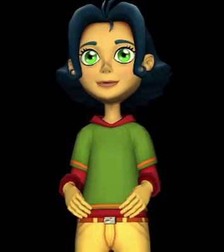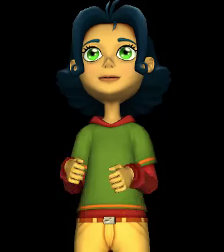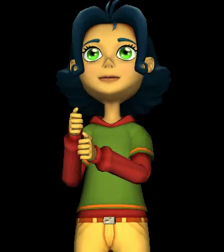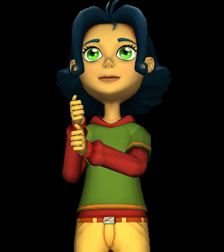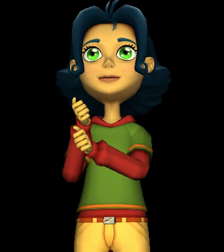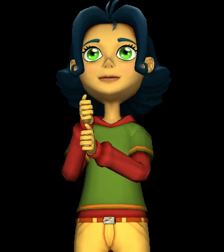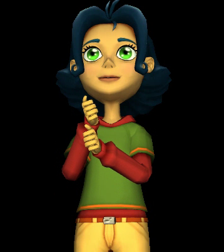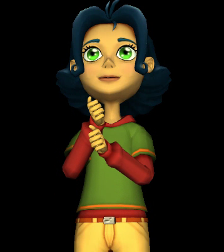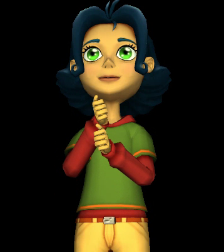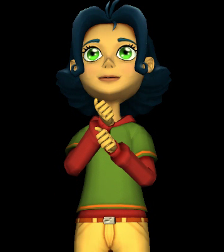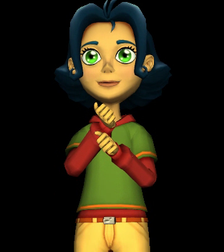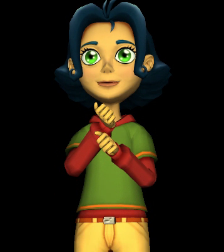يمسح